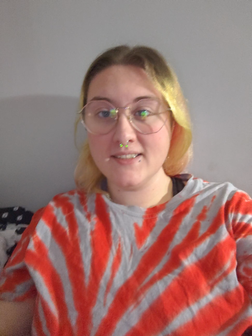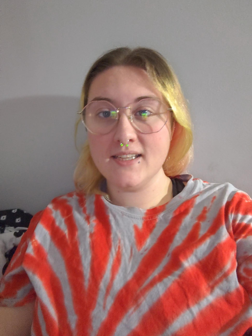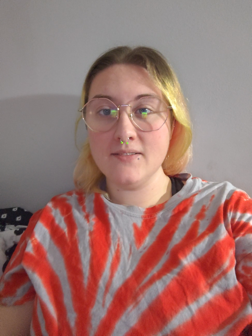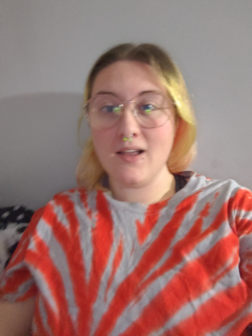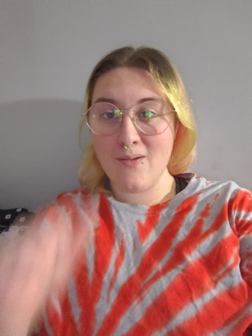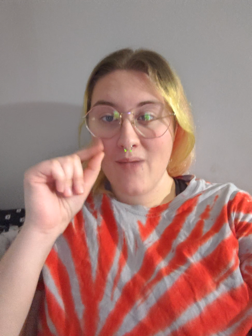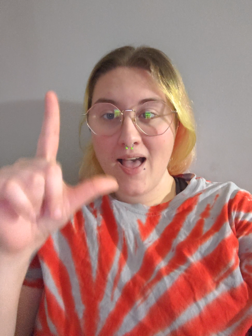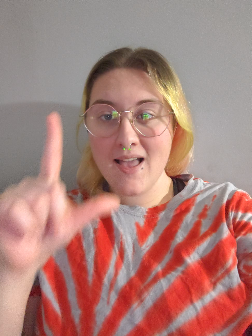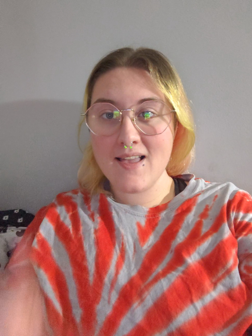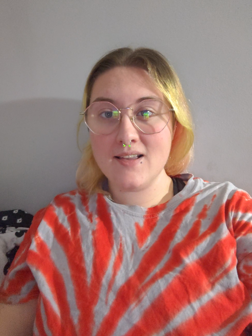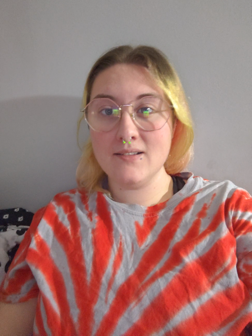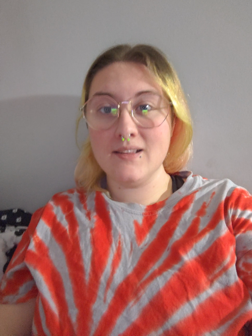awake